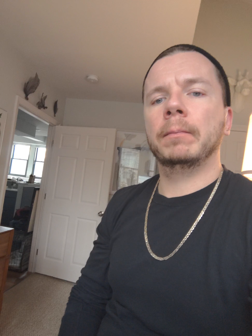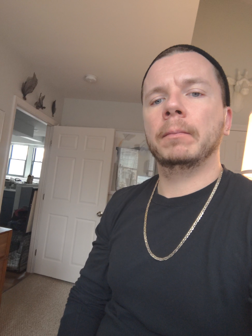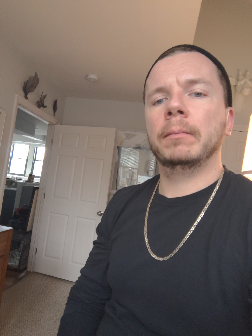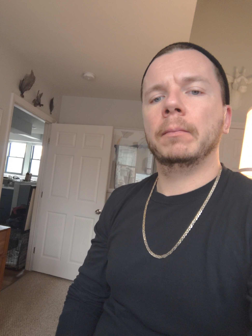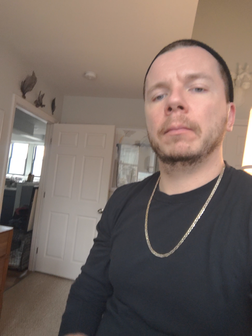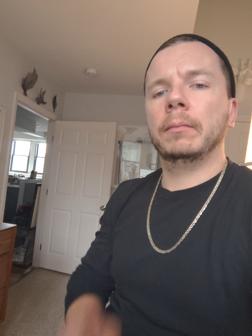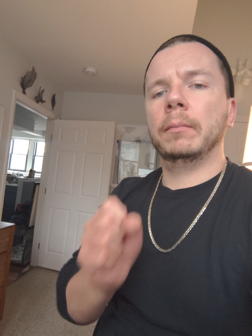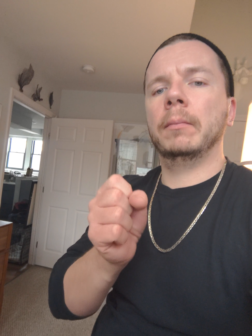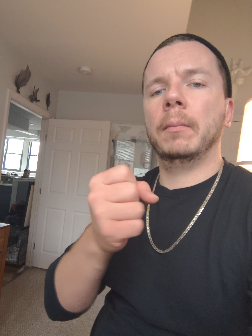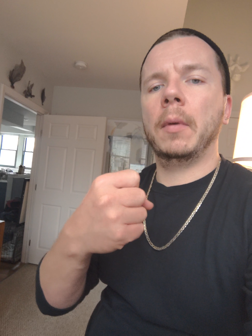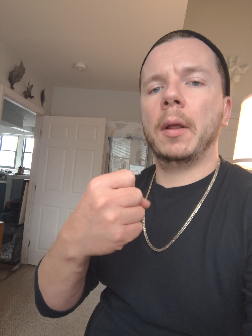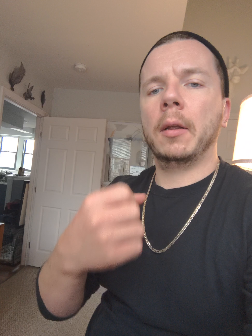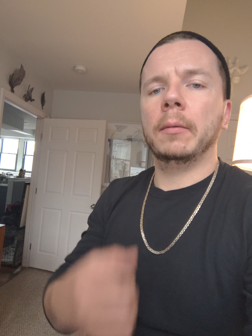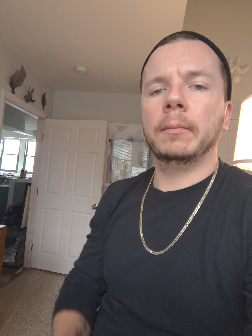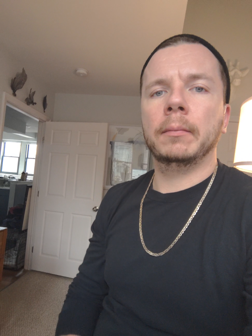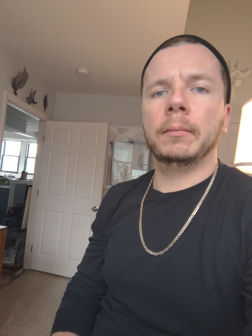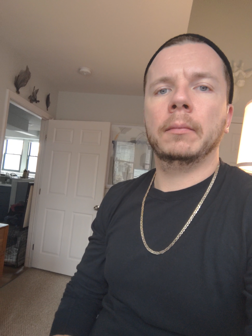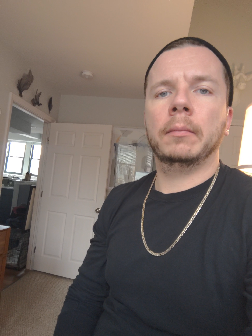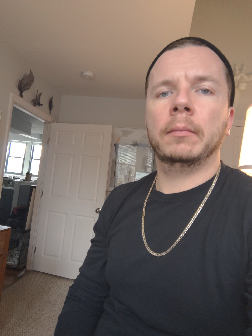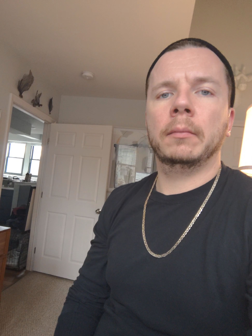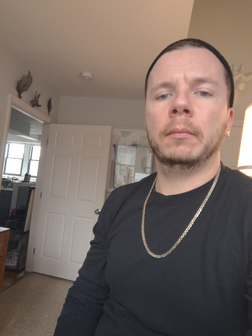make